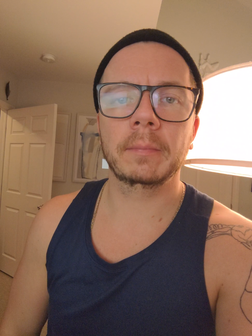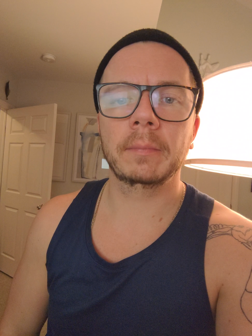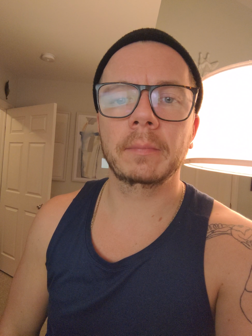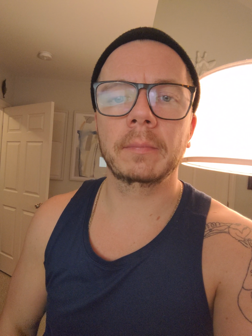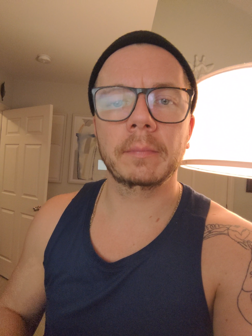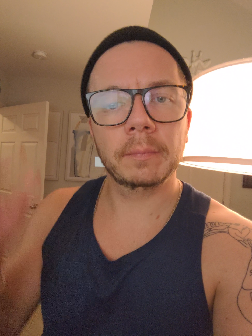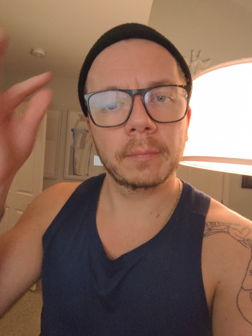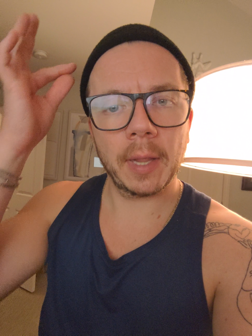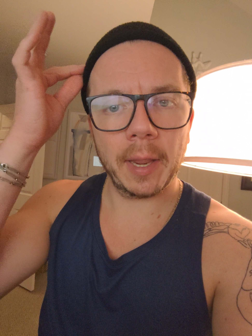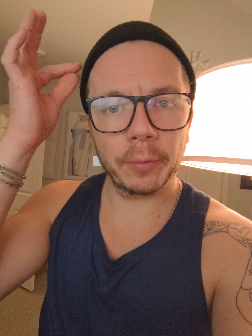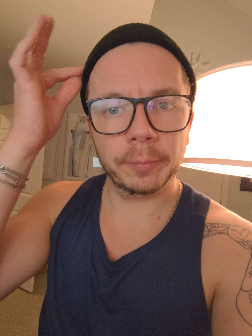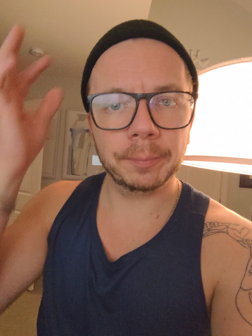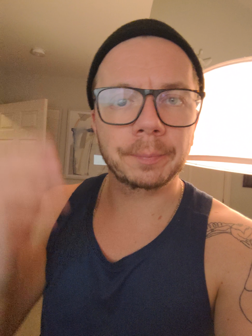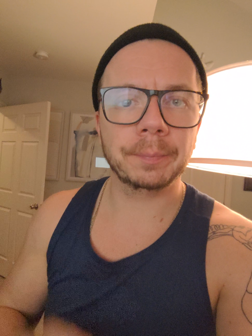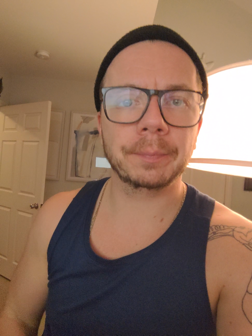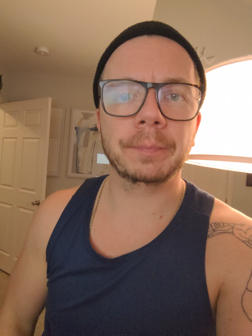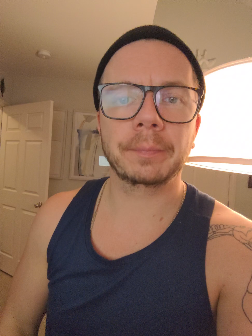hair